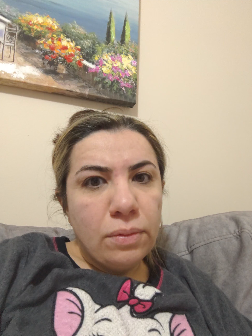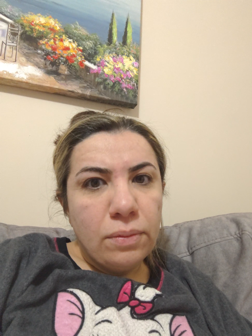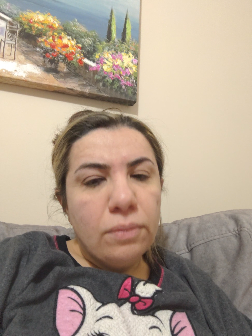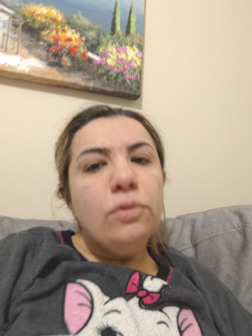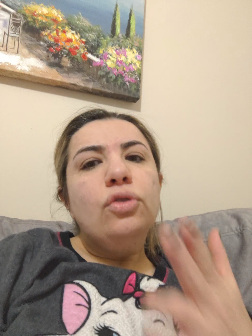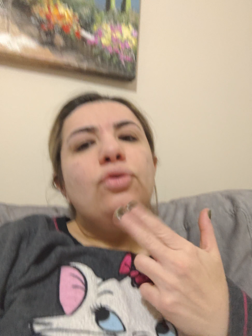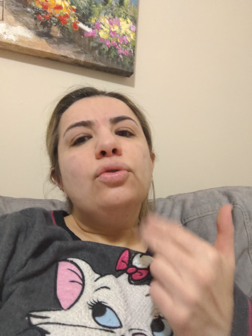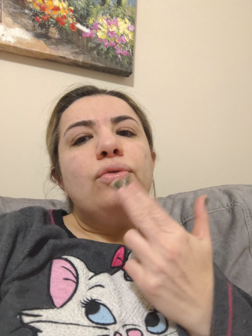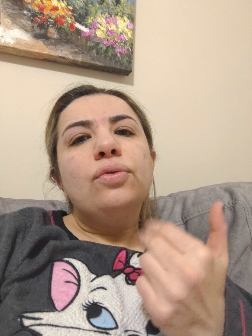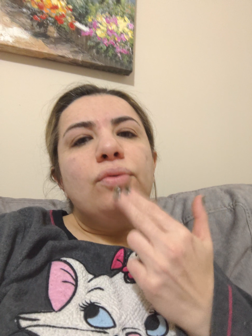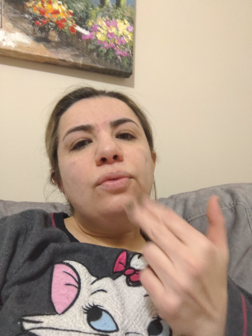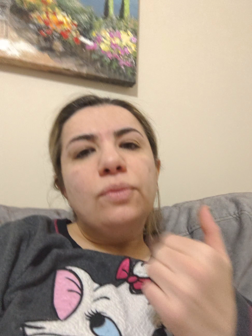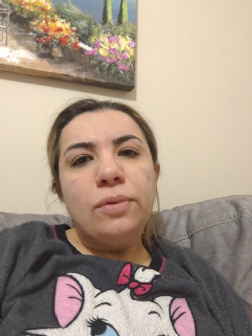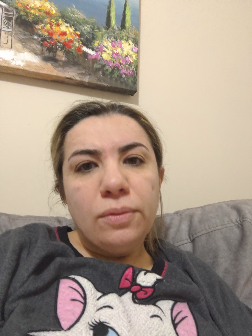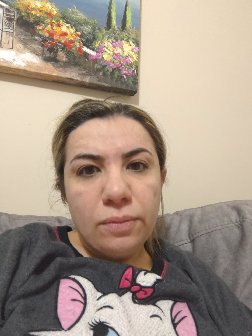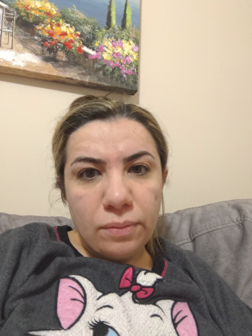cute